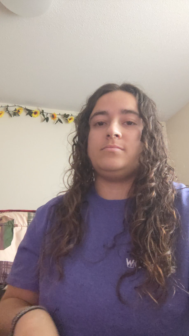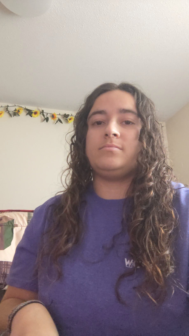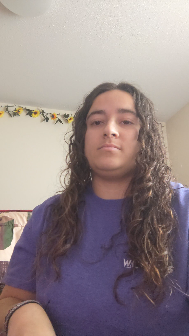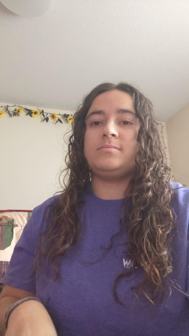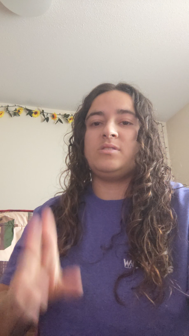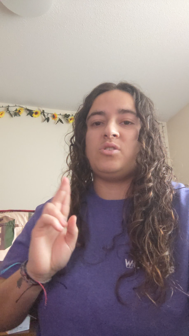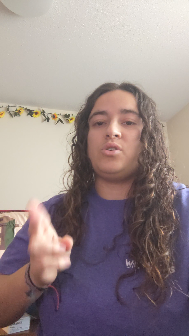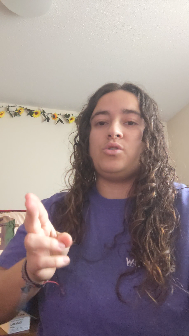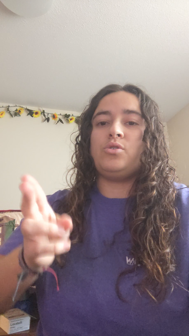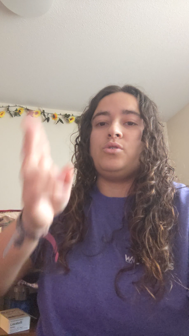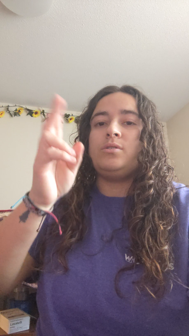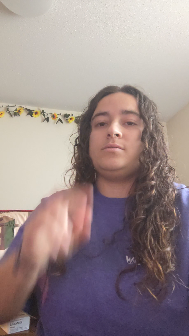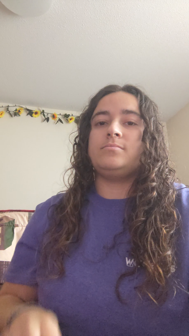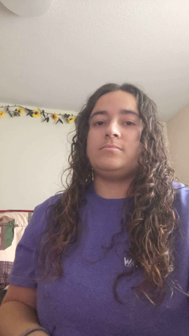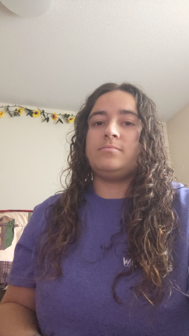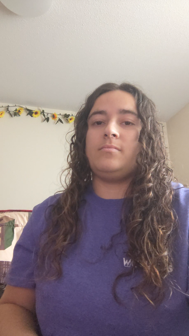hurry